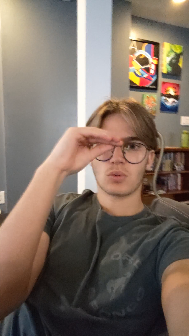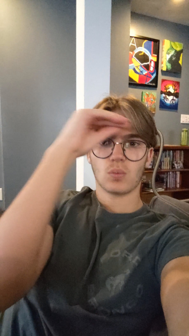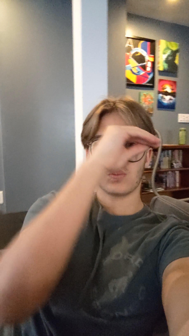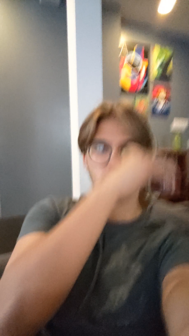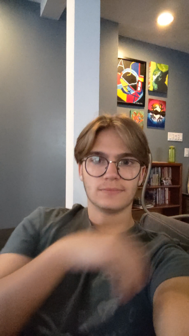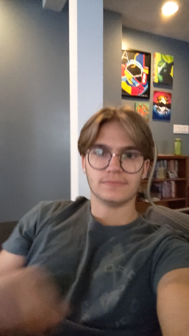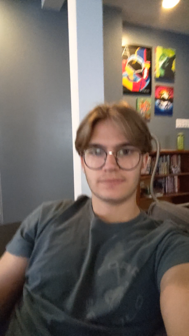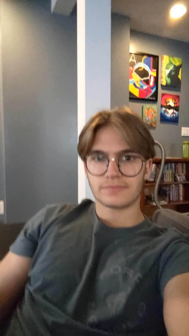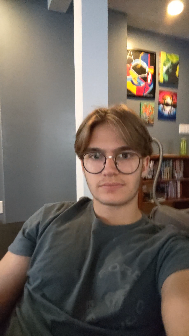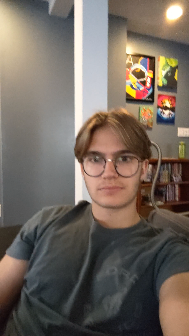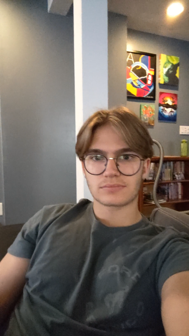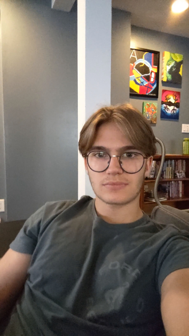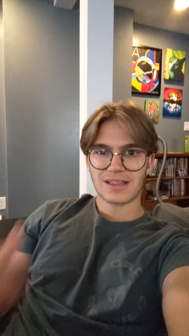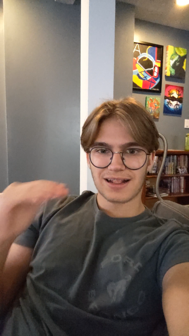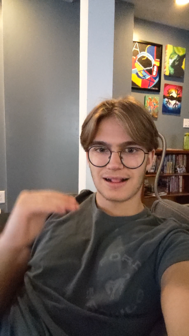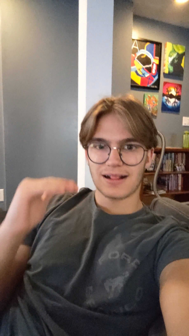little